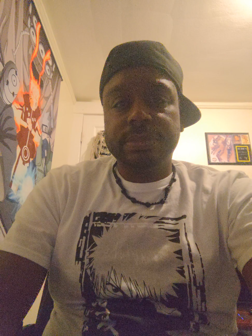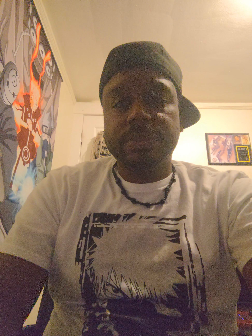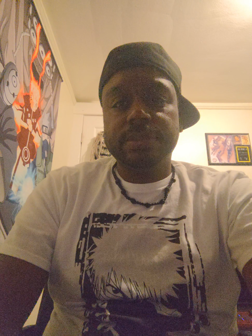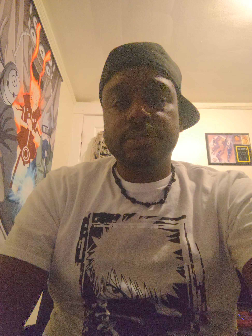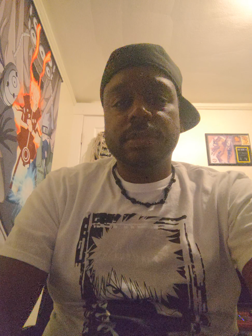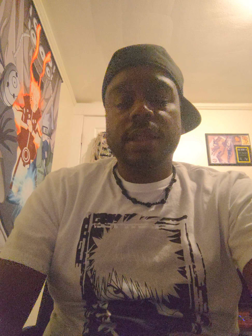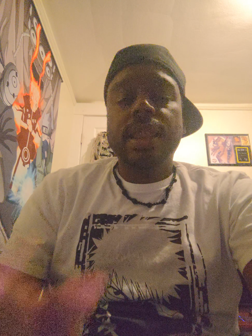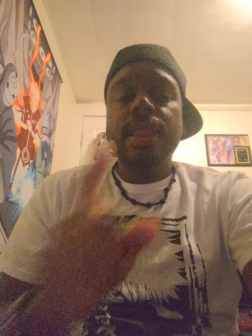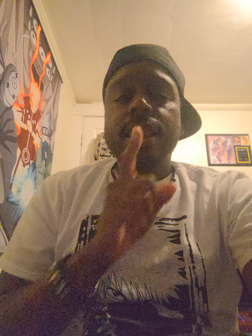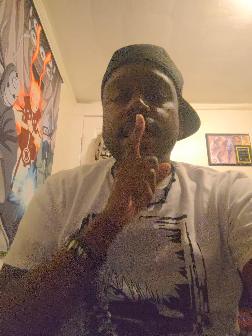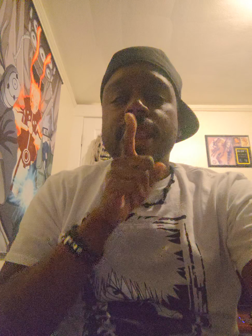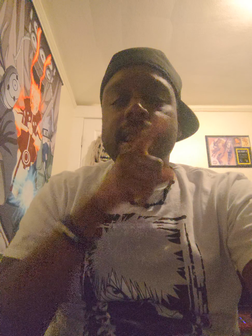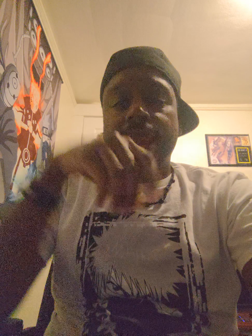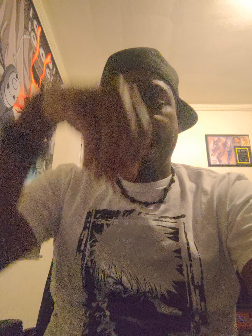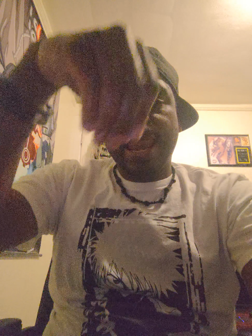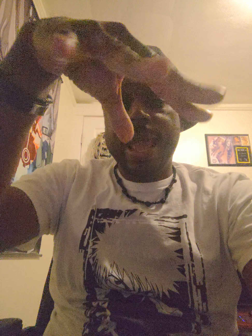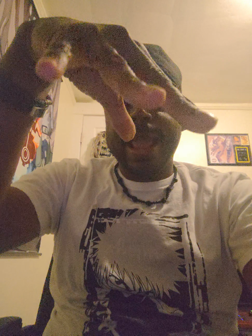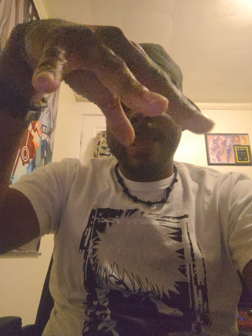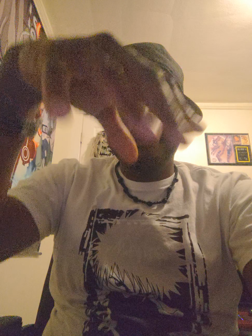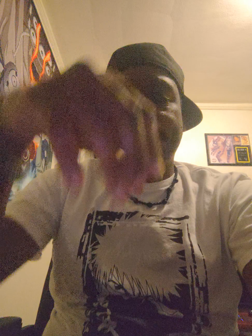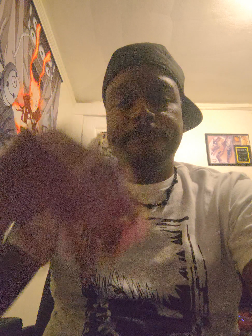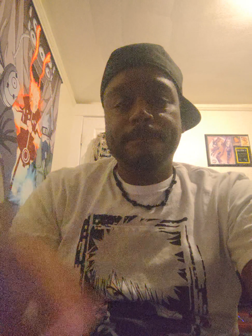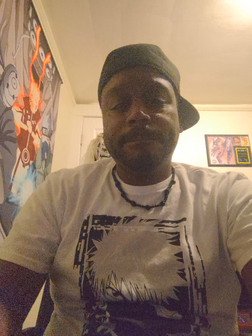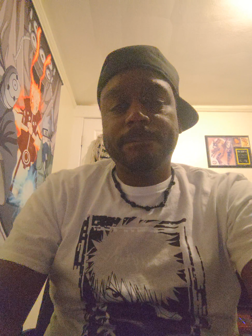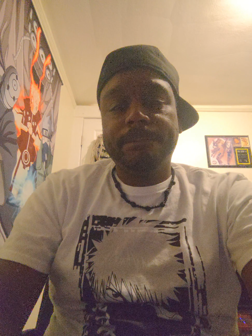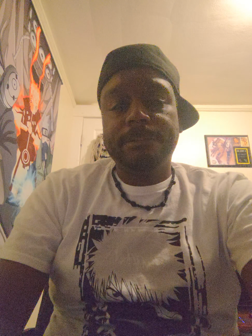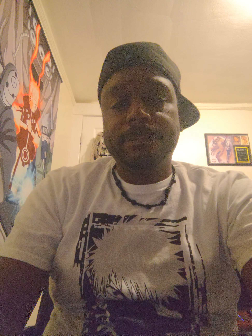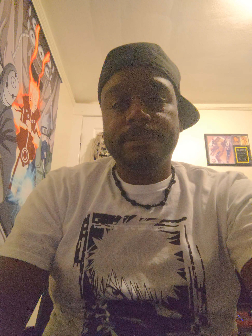lamp